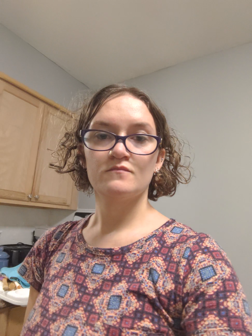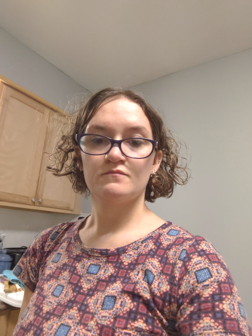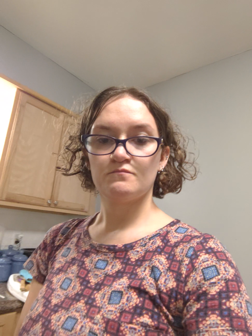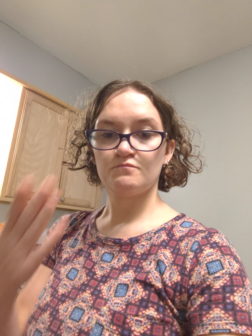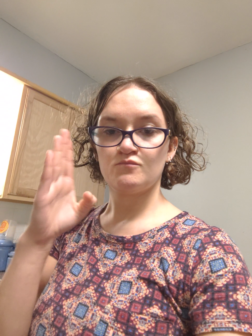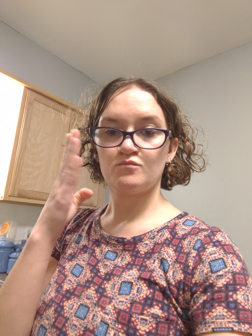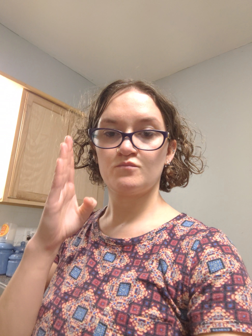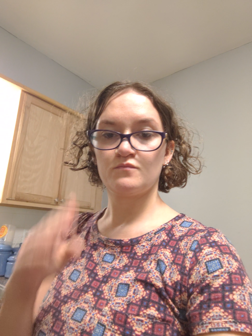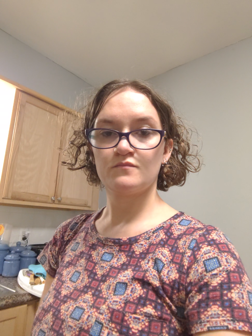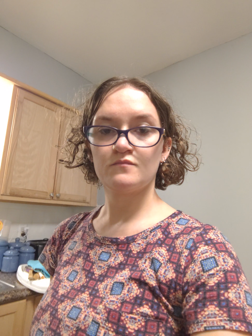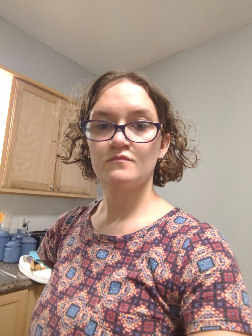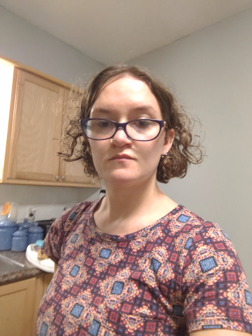blue